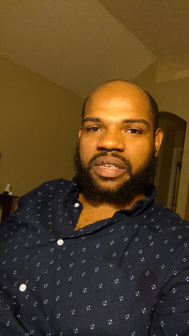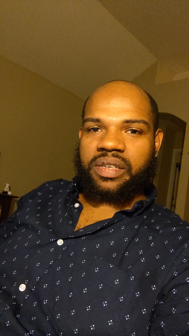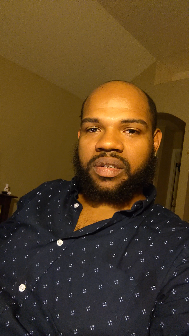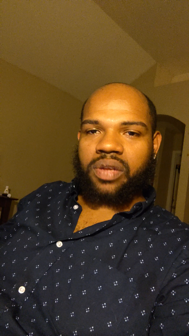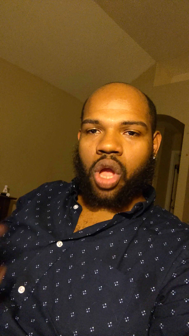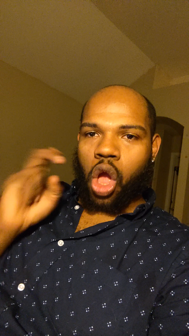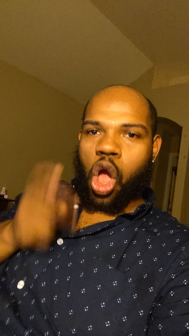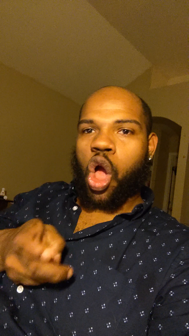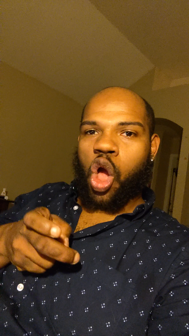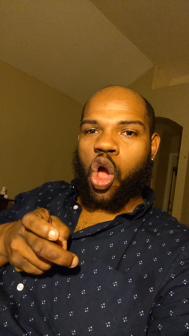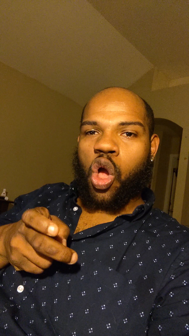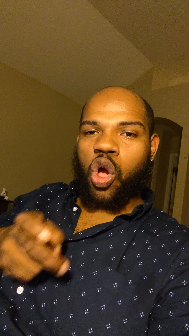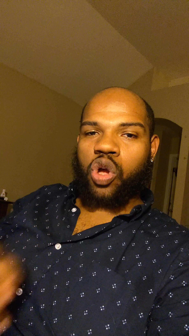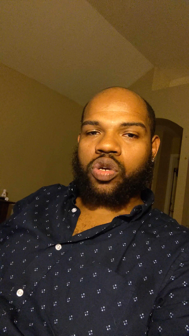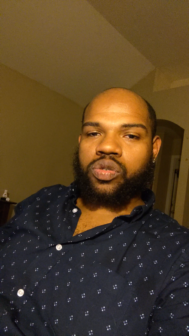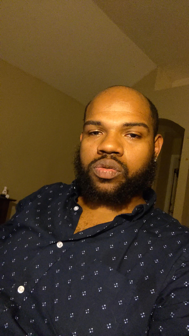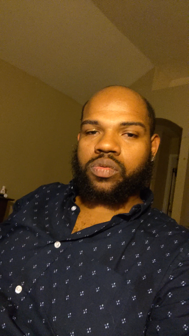hard